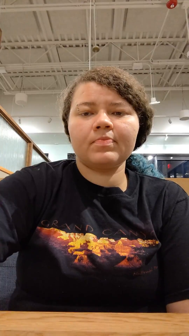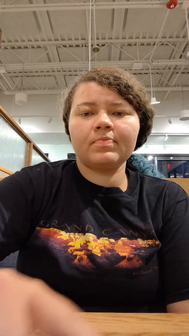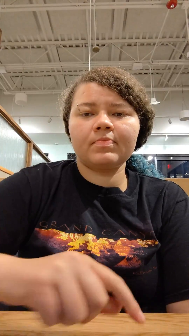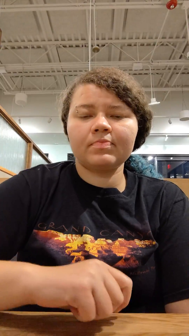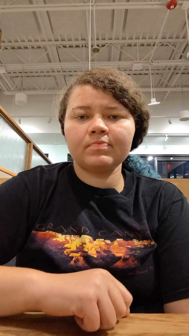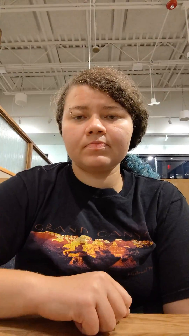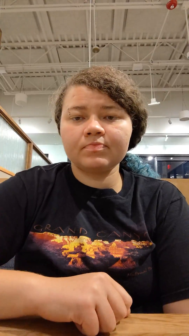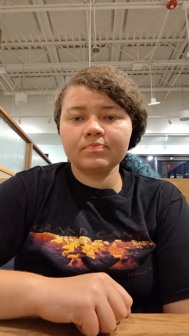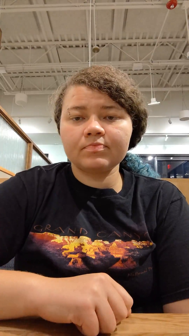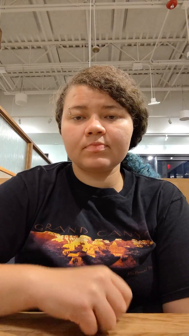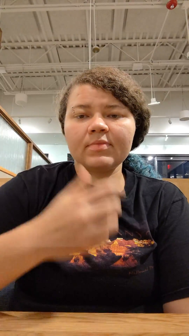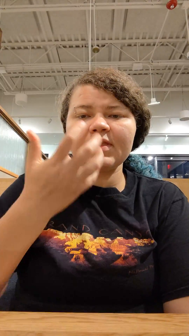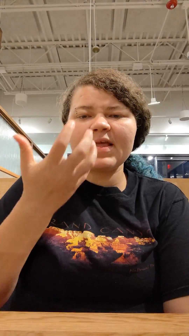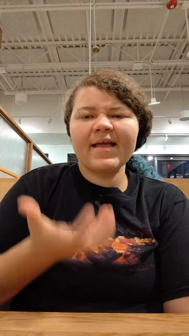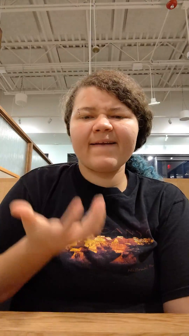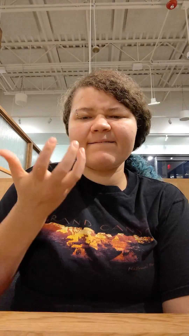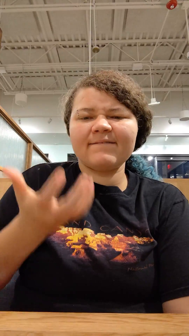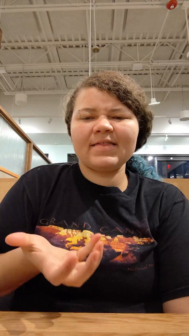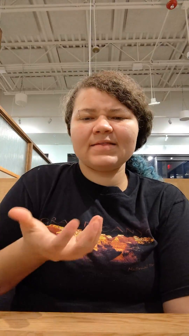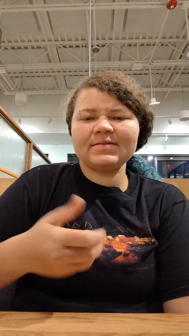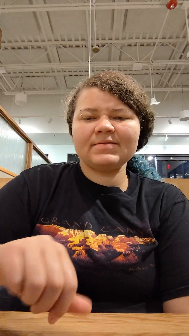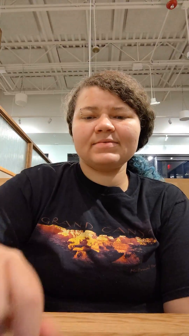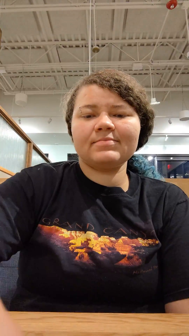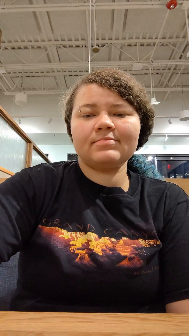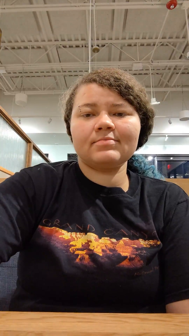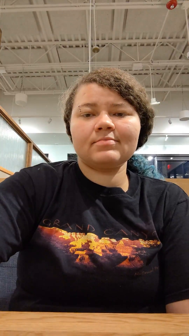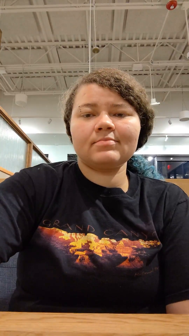heavy